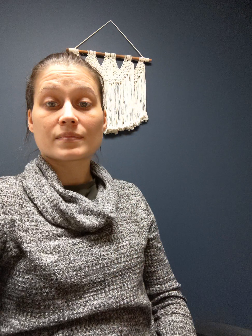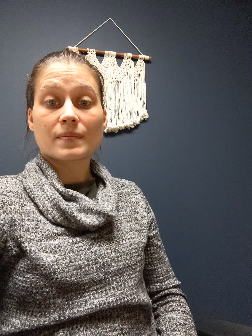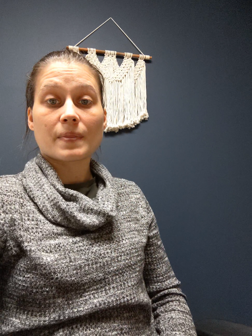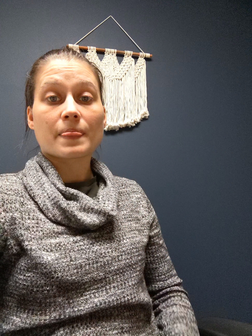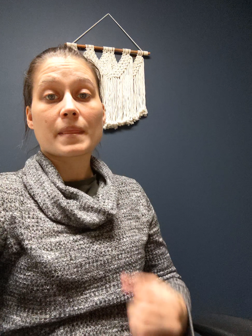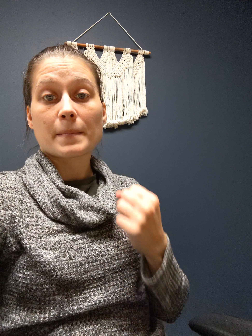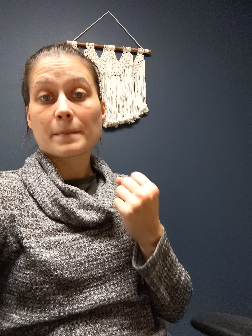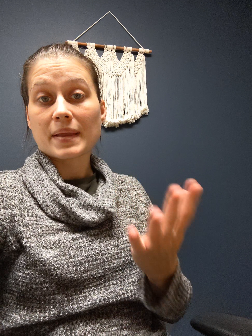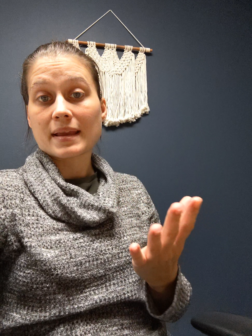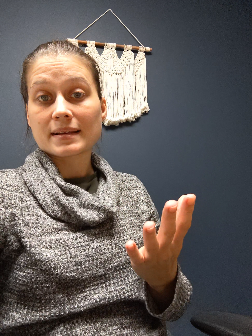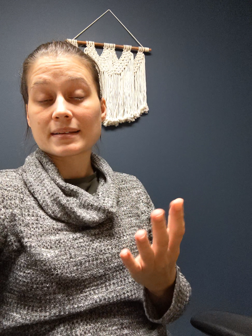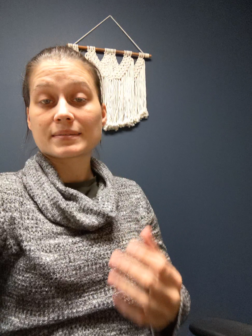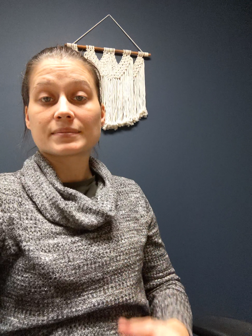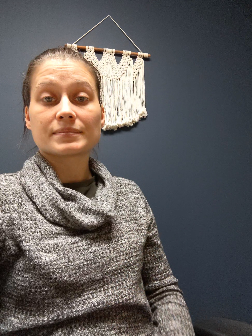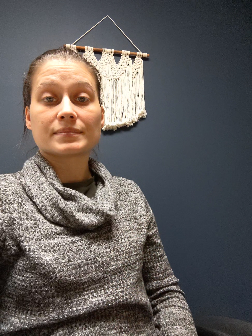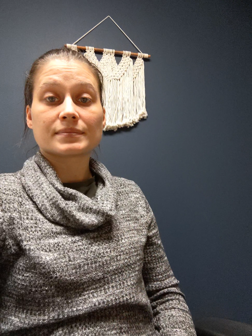many